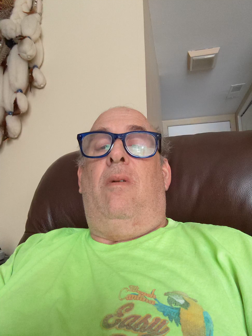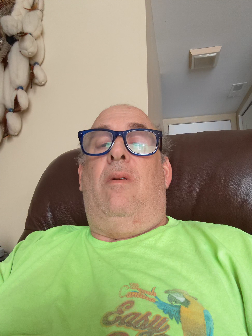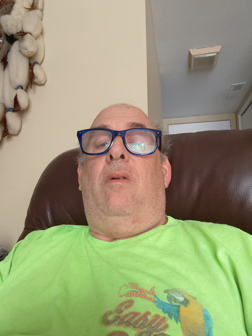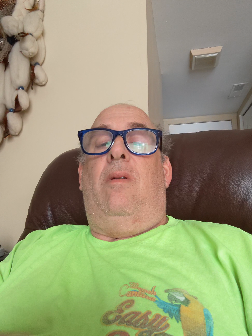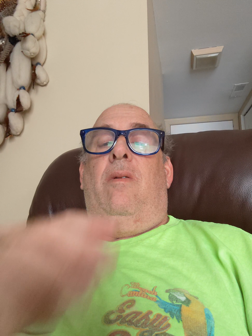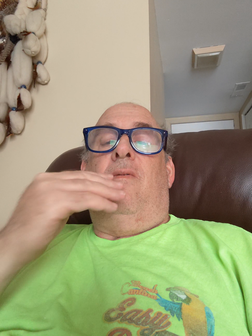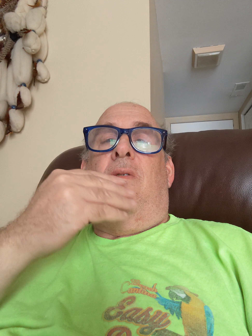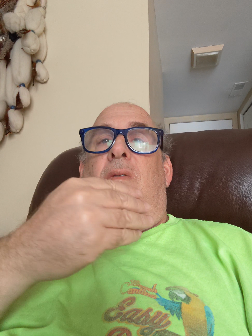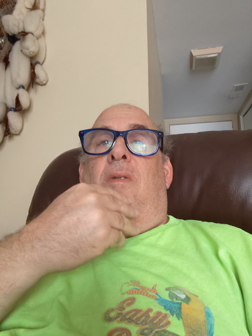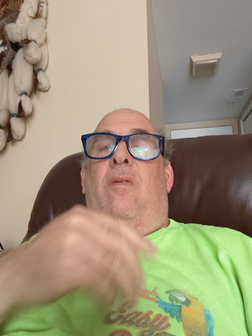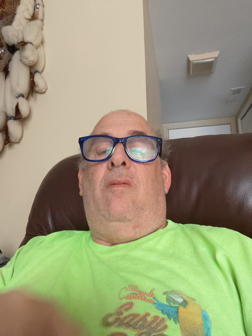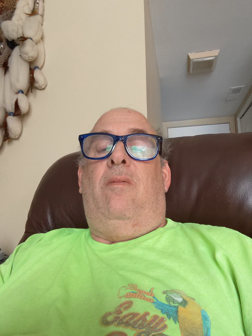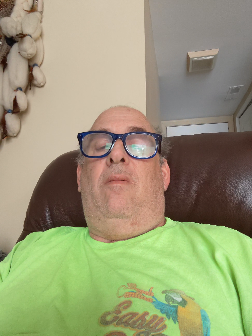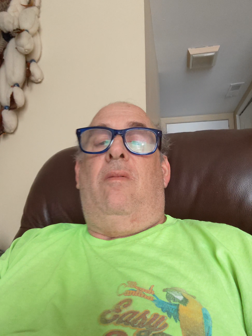flower